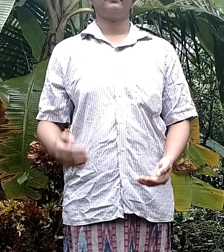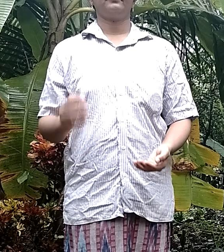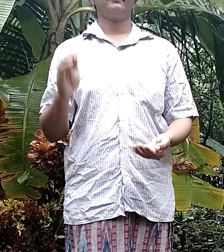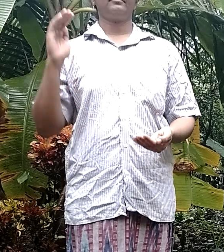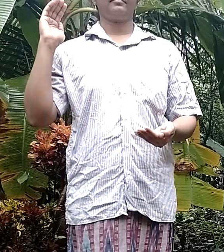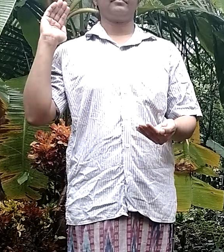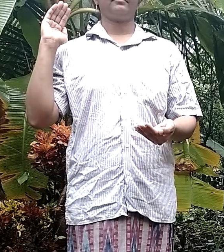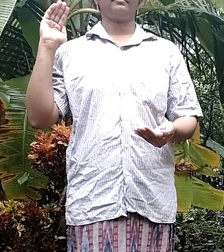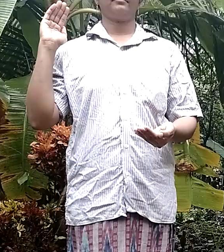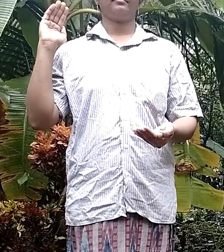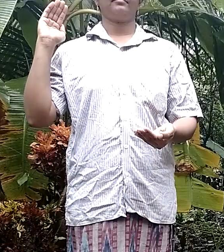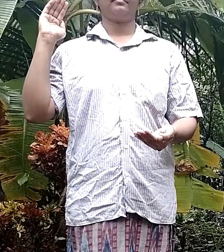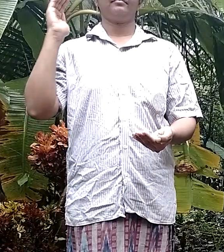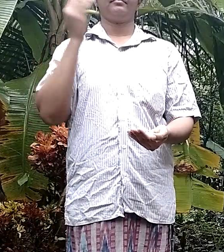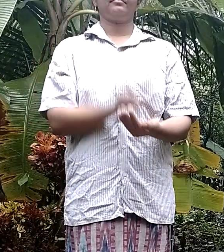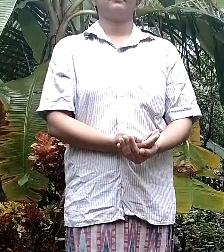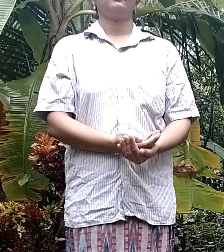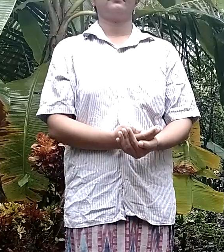Coconut